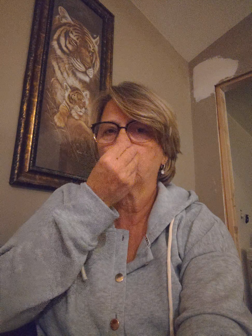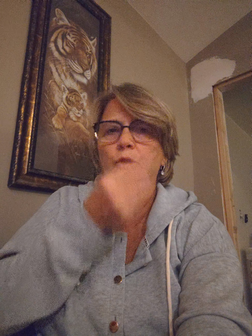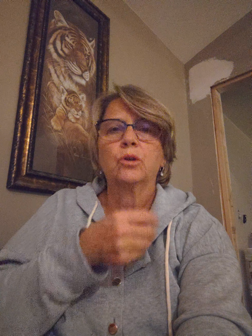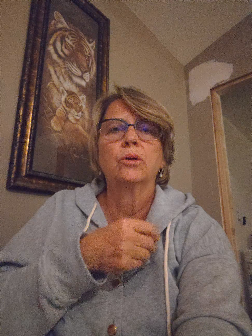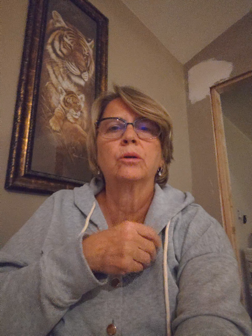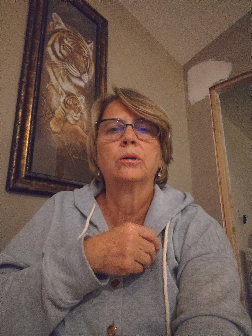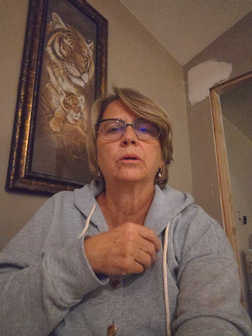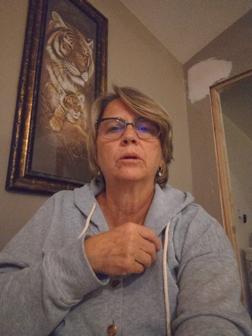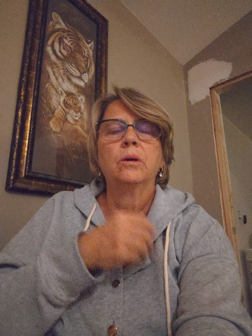flower